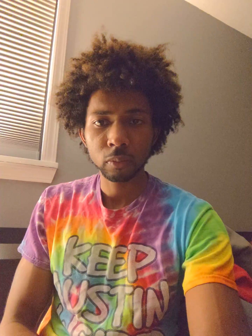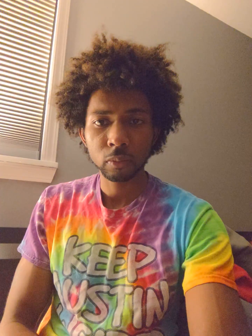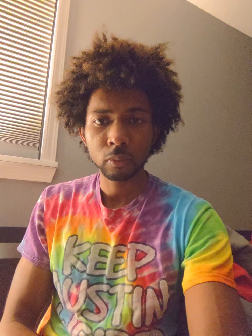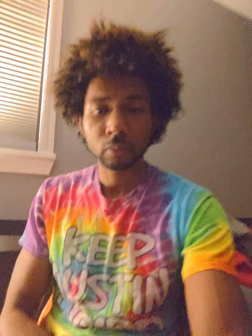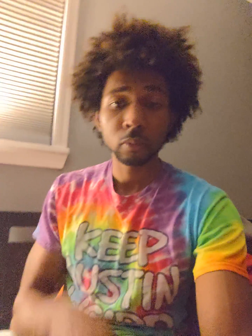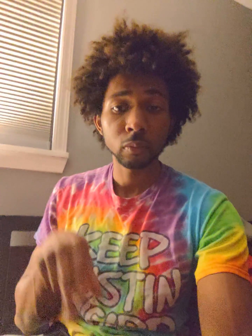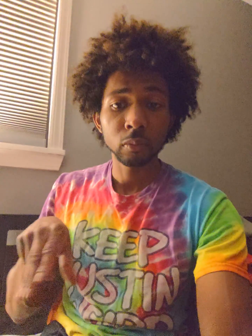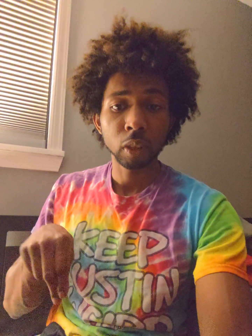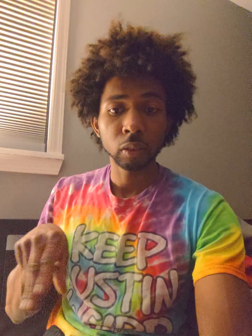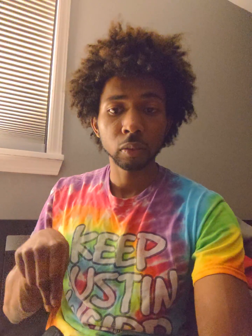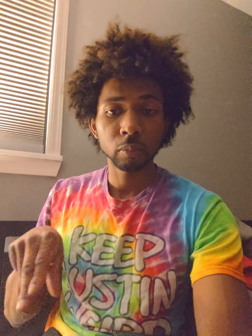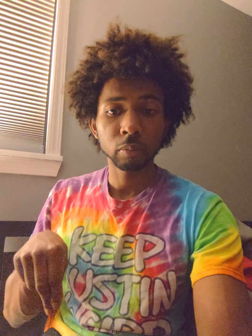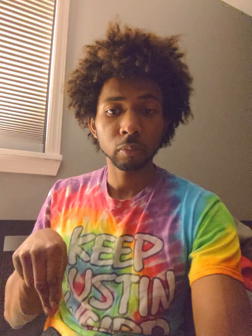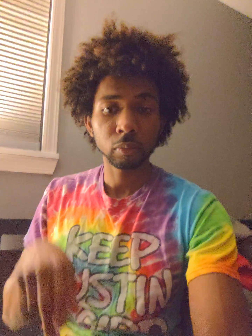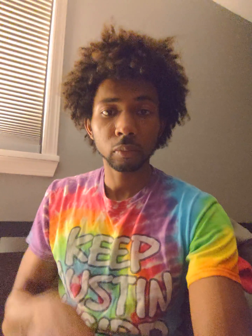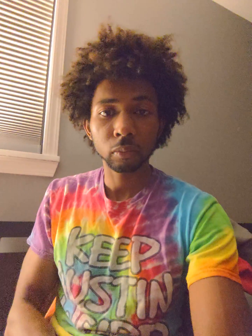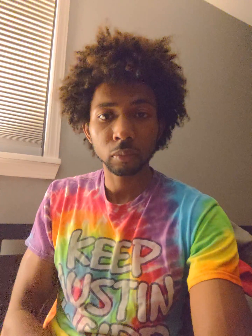diaper